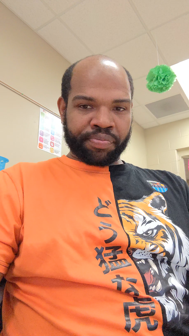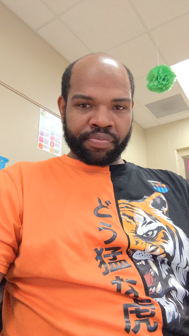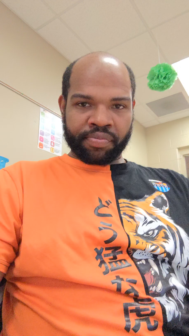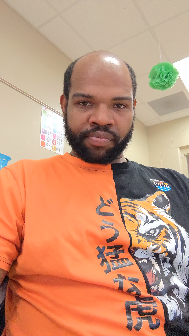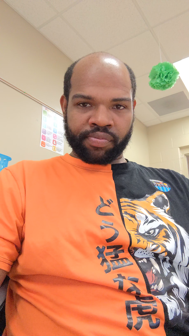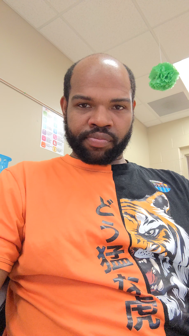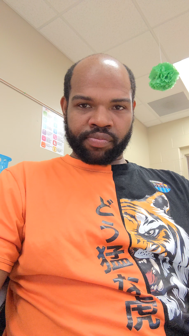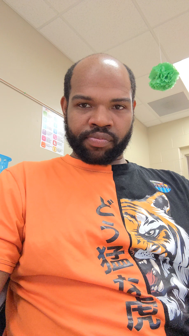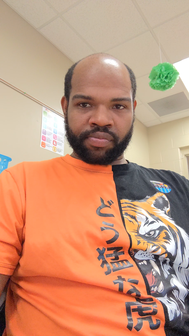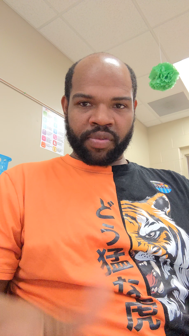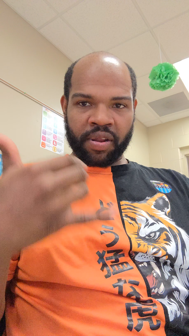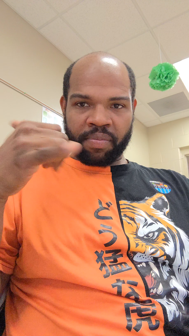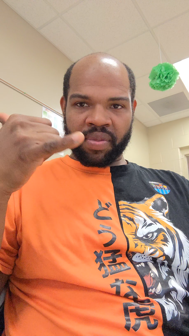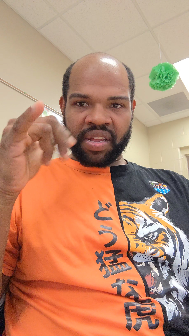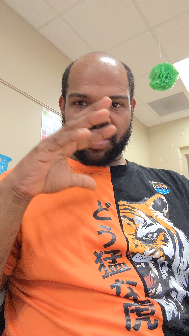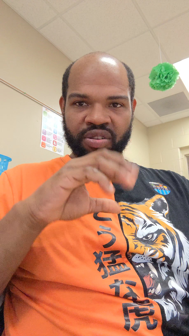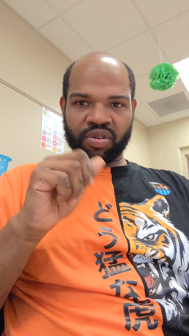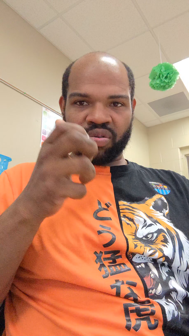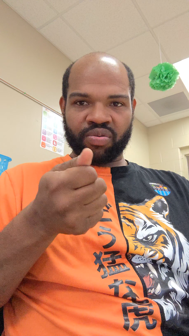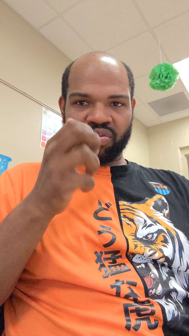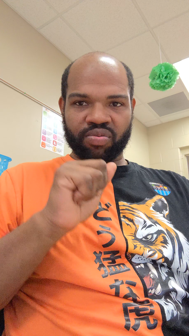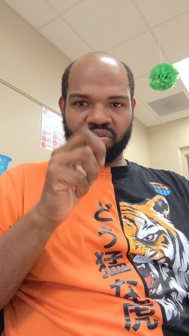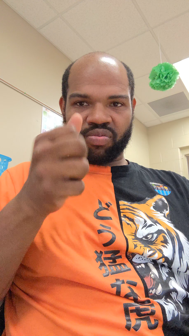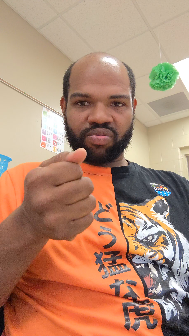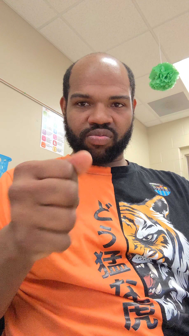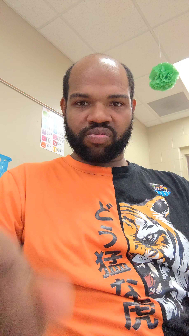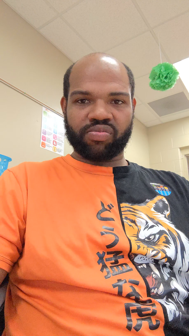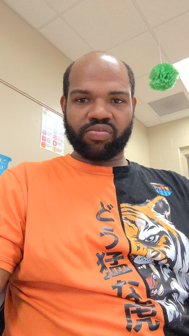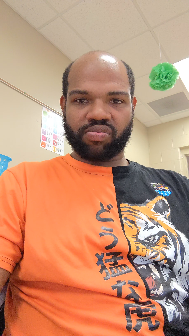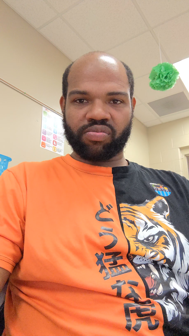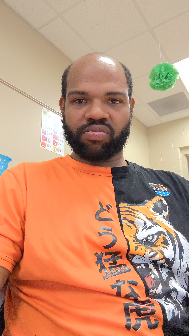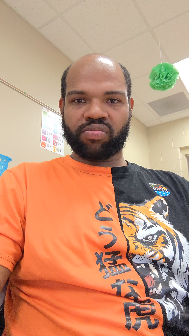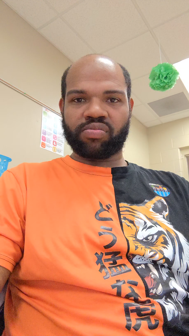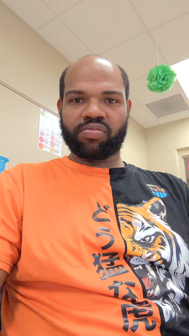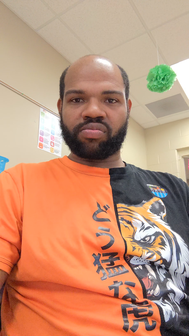play dough